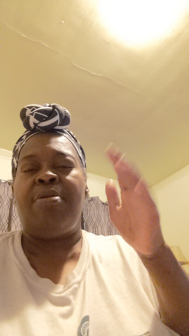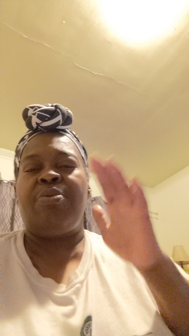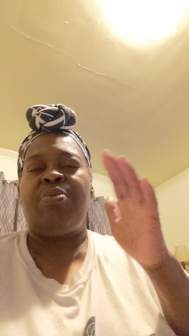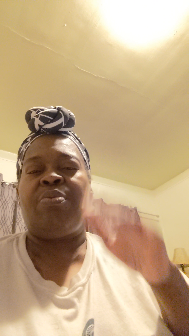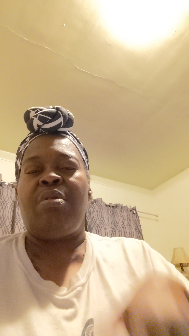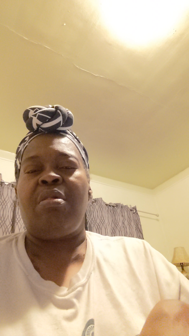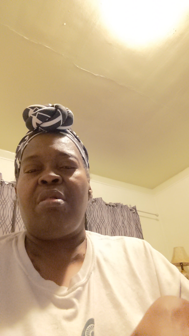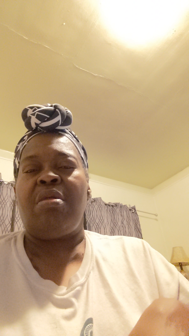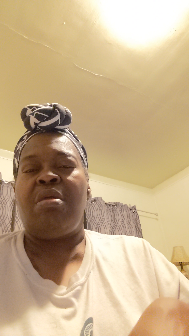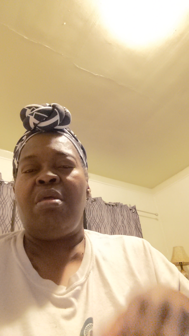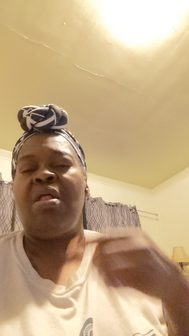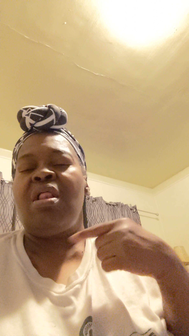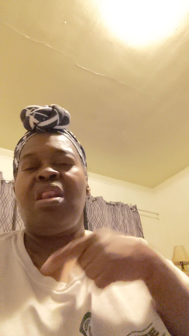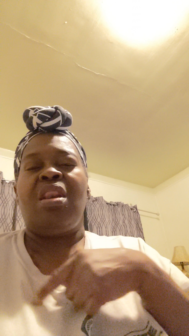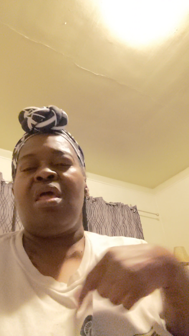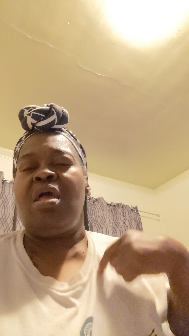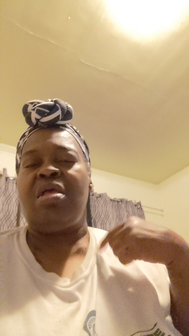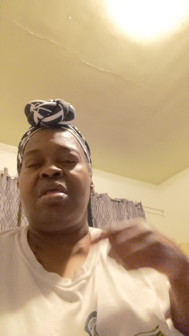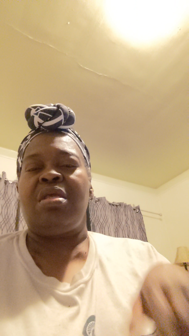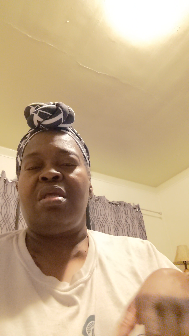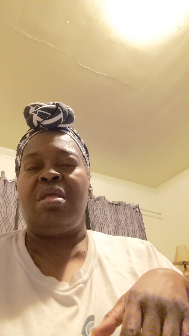necklace